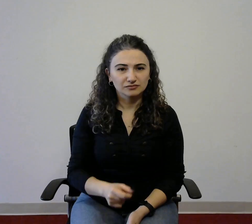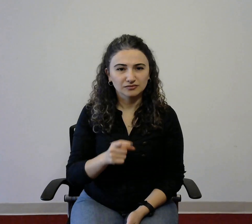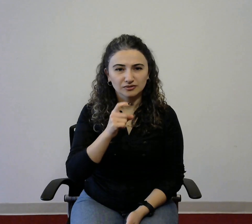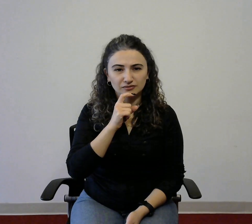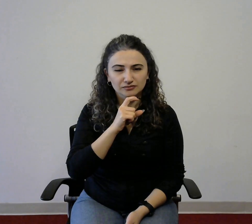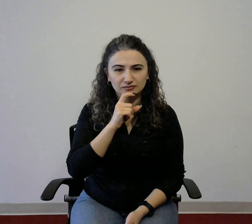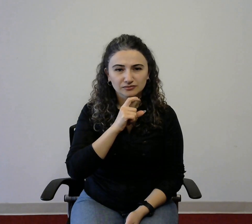dondurma